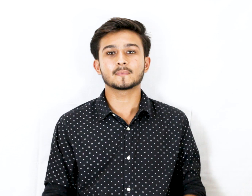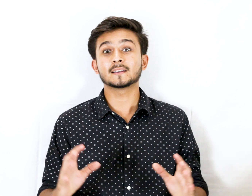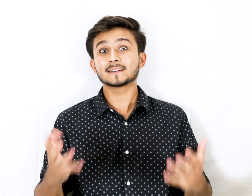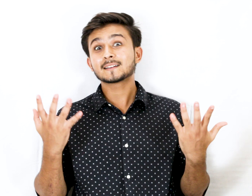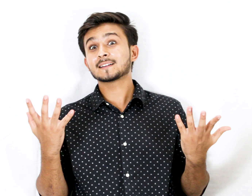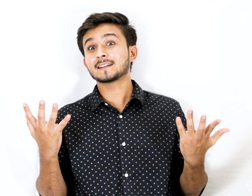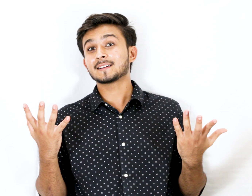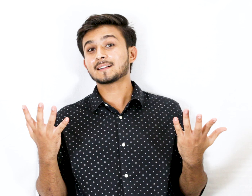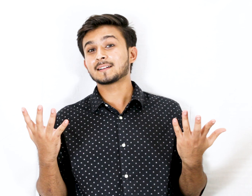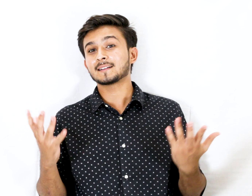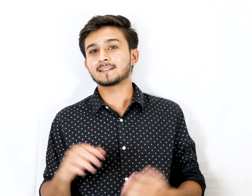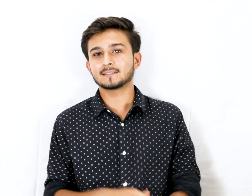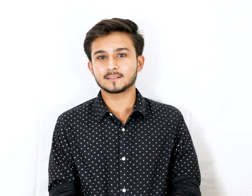surprise